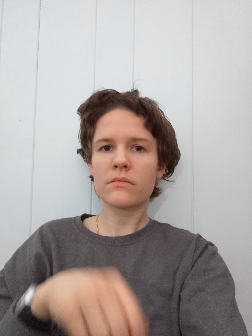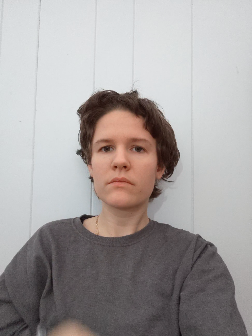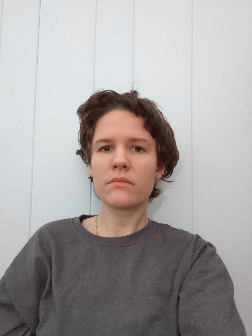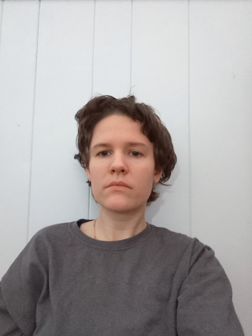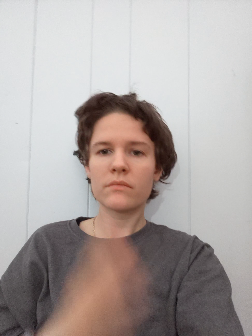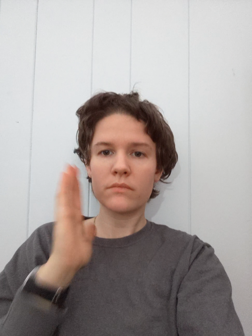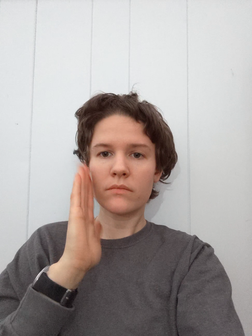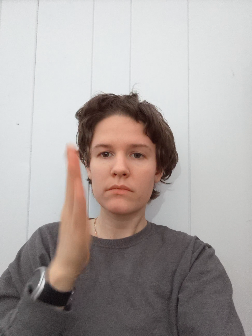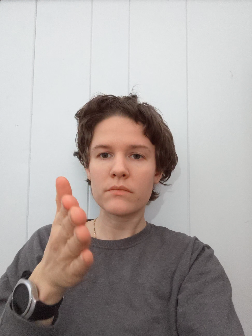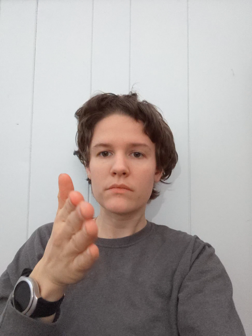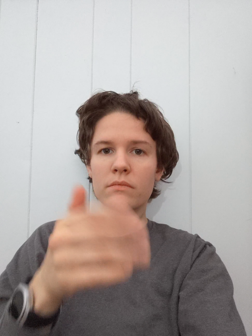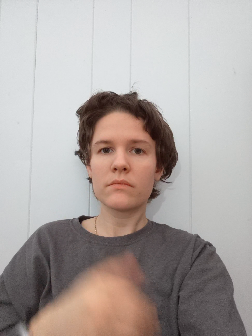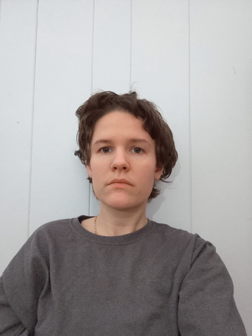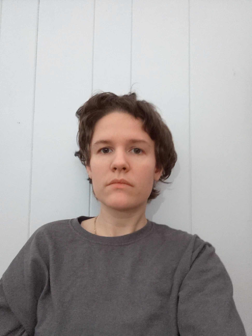will